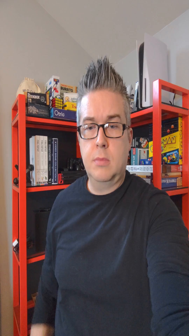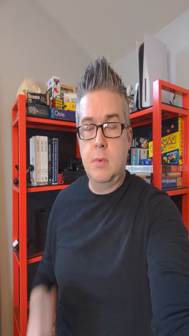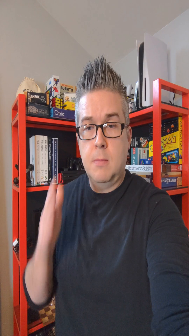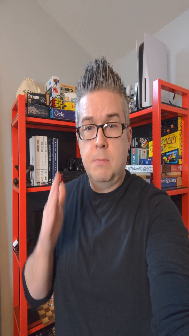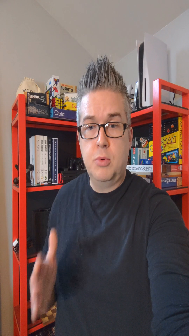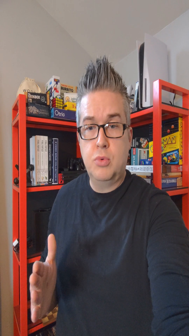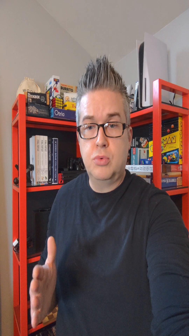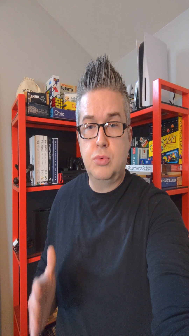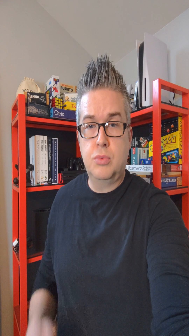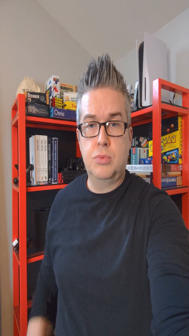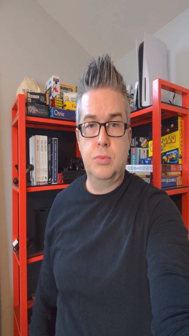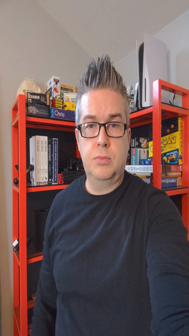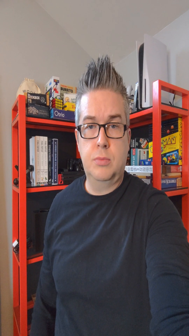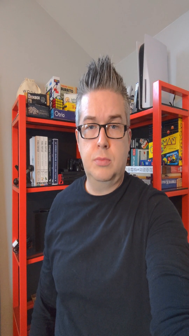person